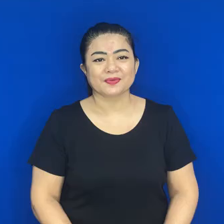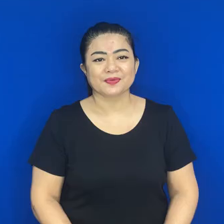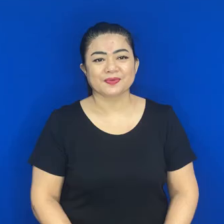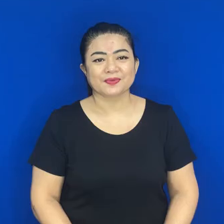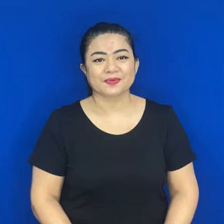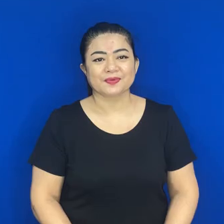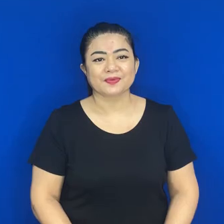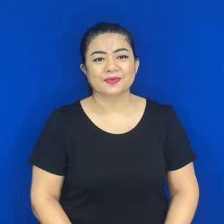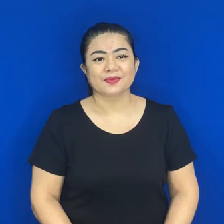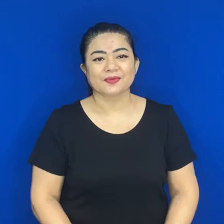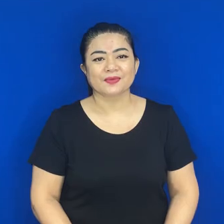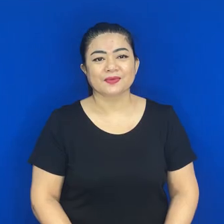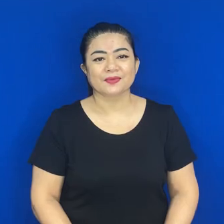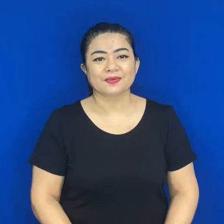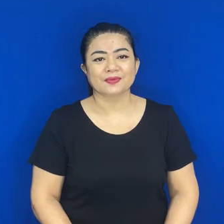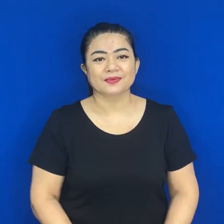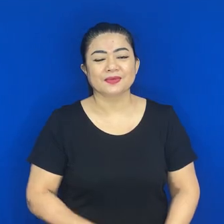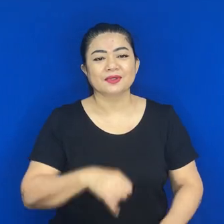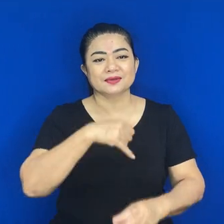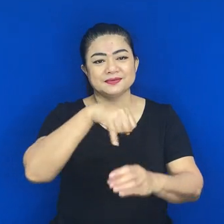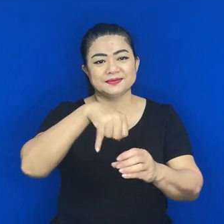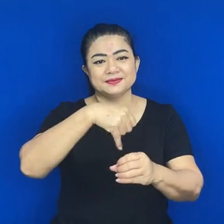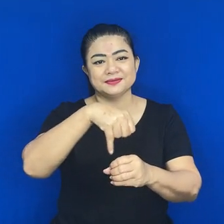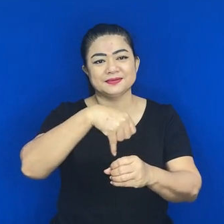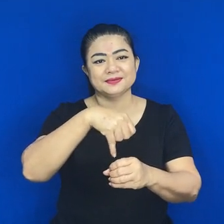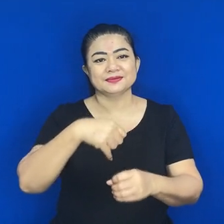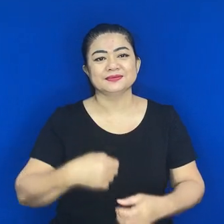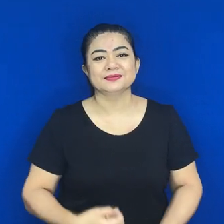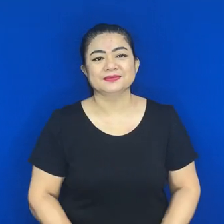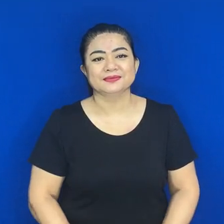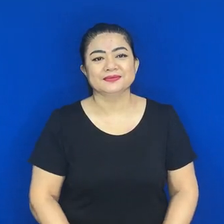juice